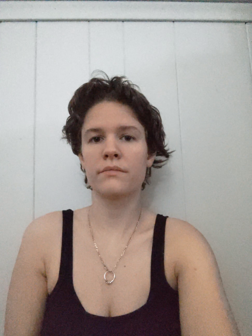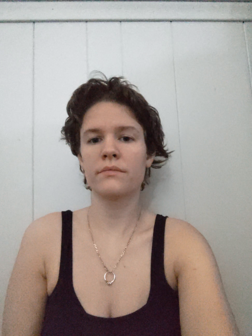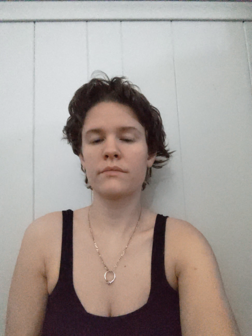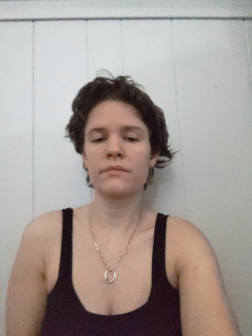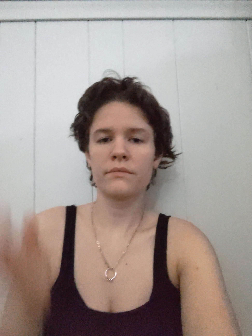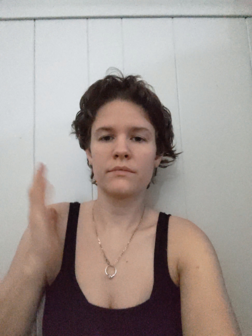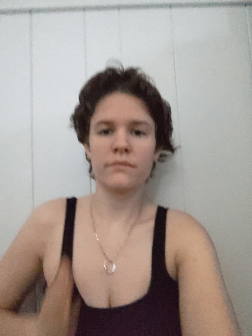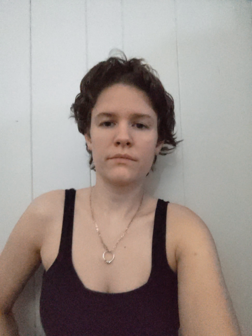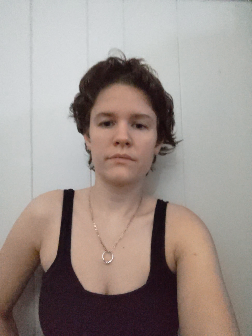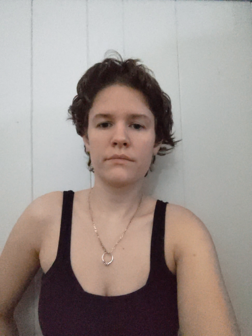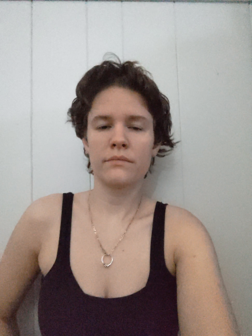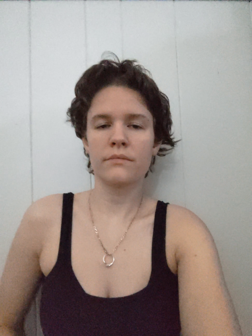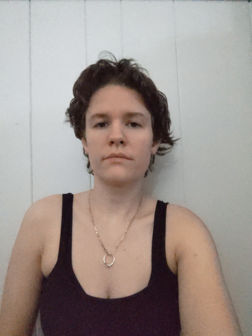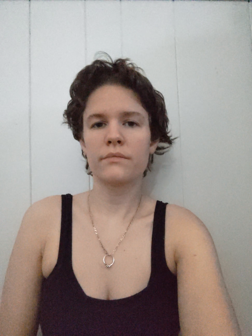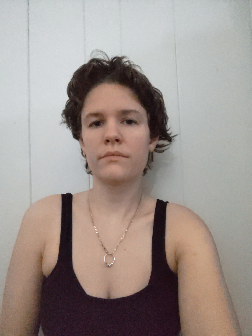beside